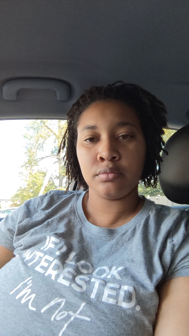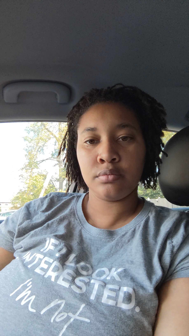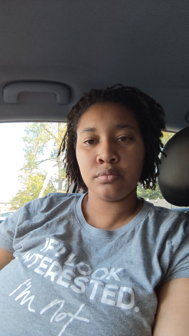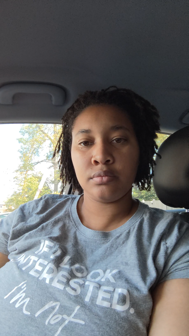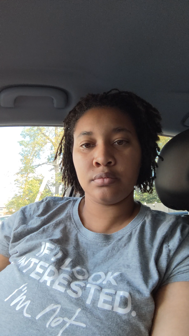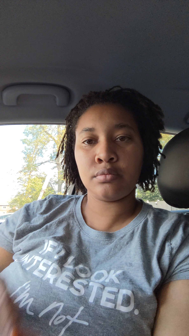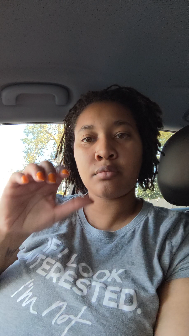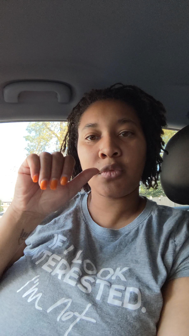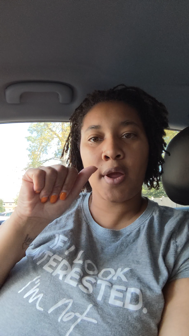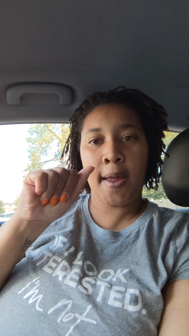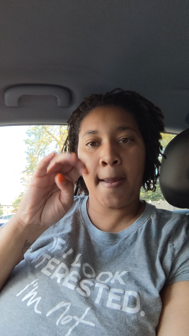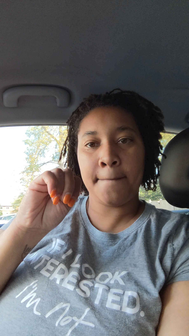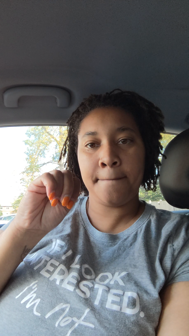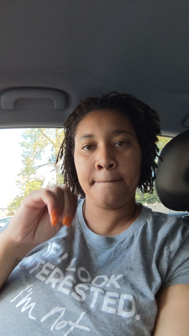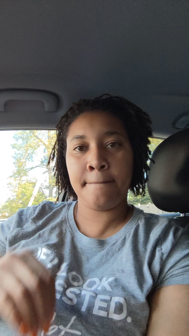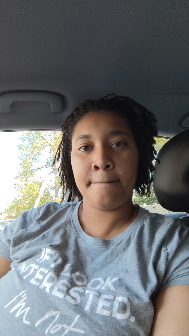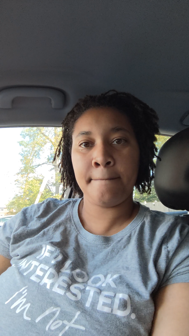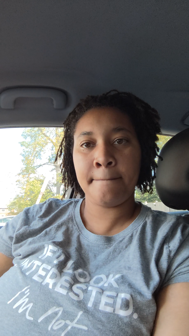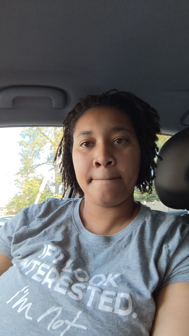am